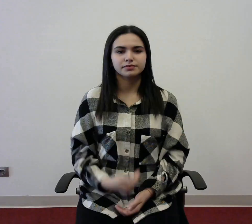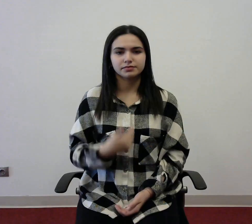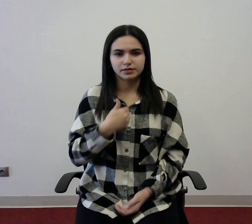mən